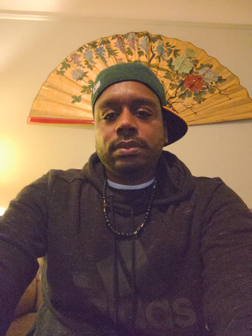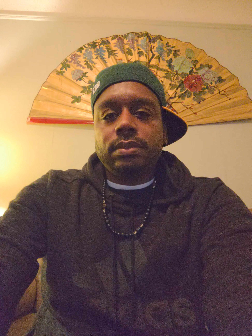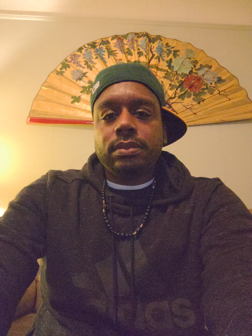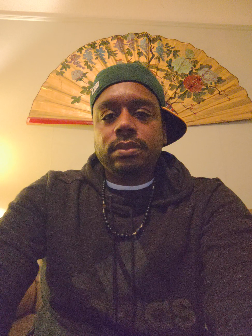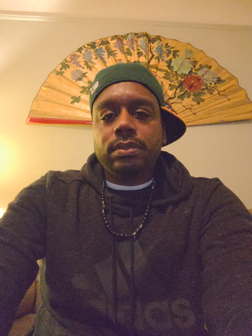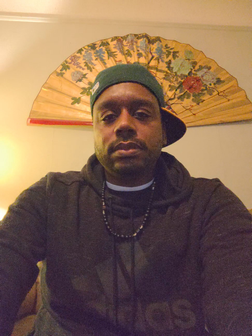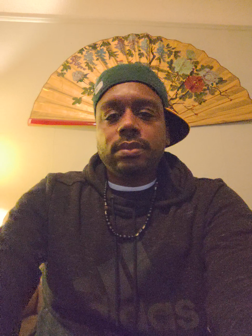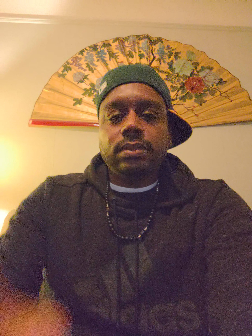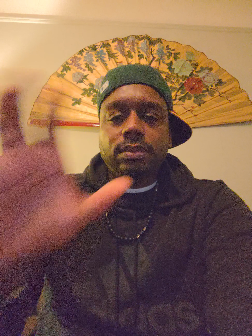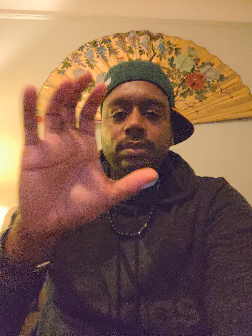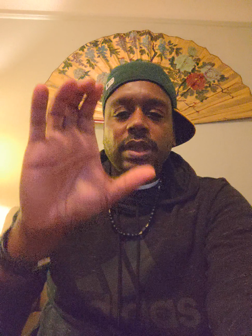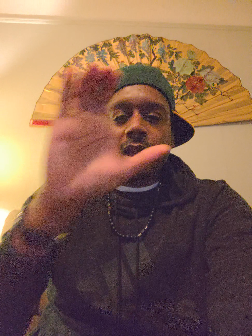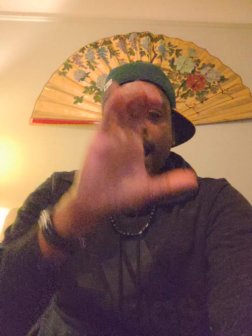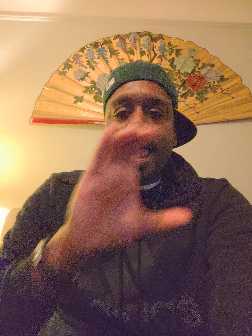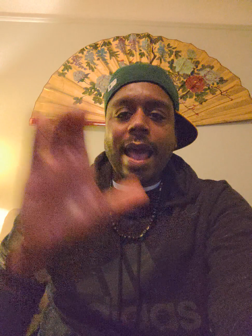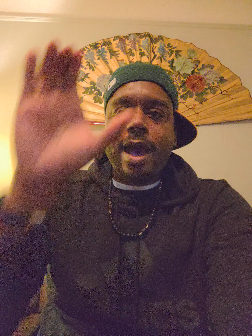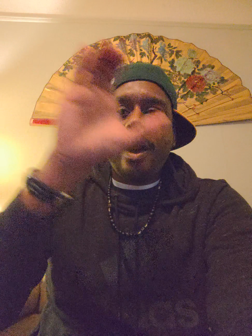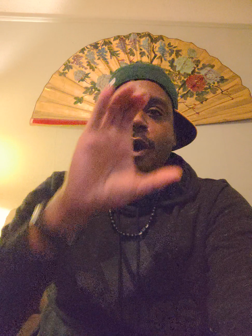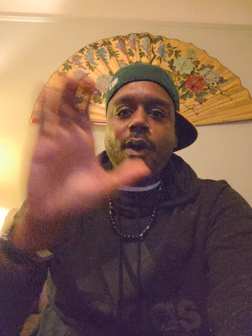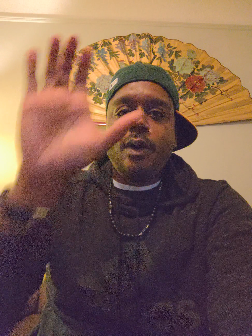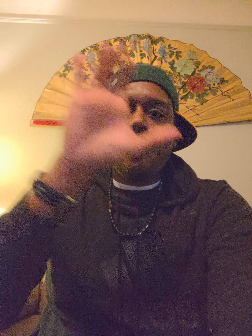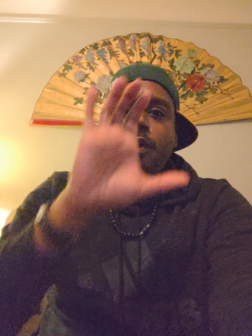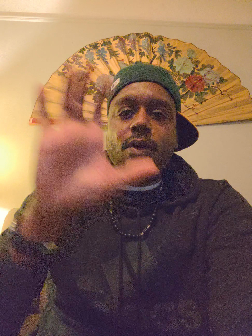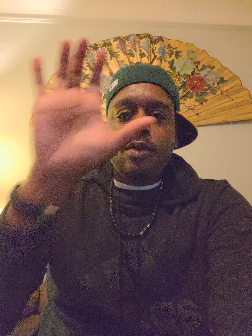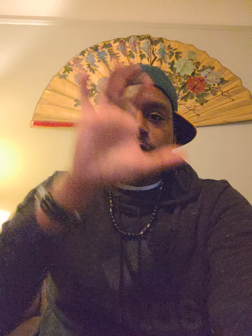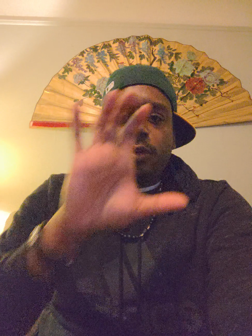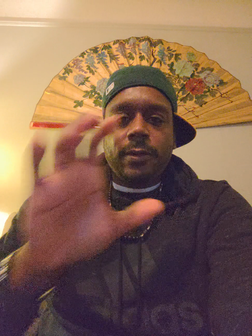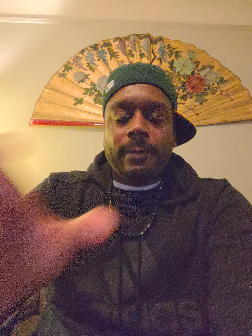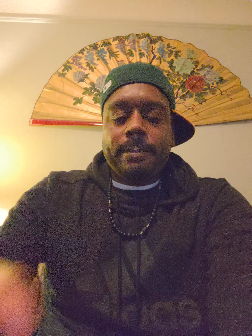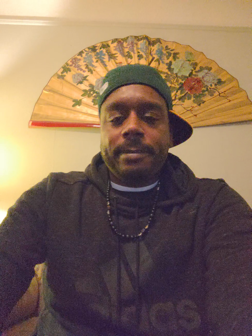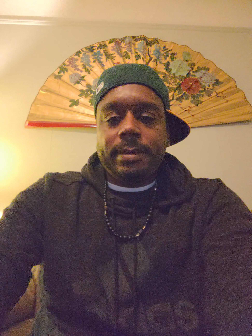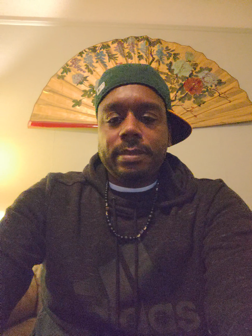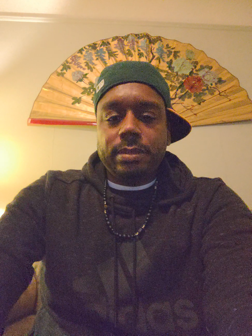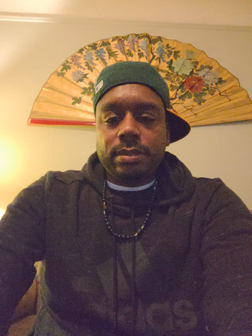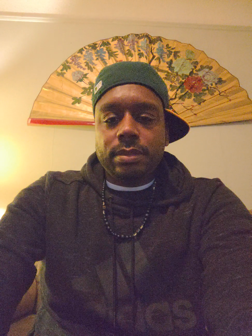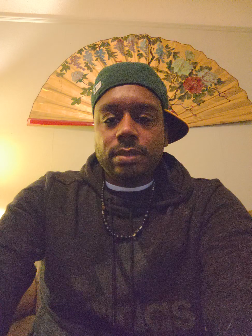cloud